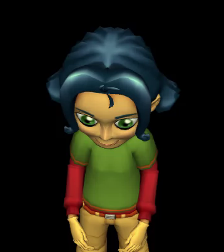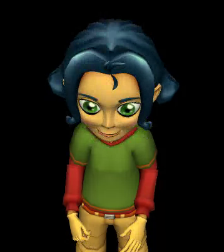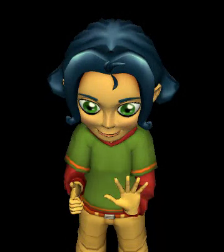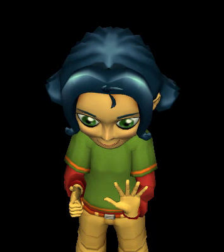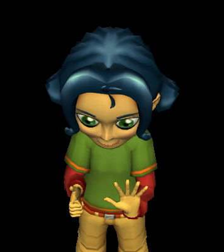6